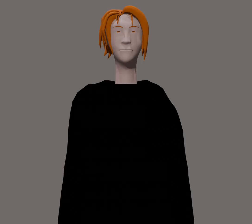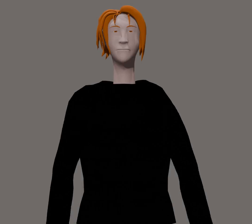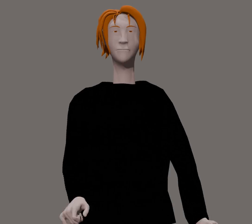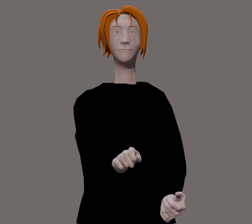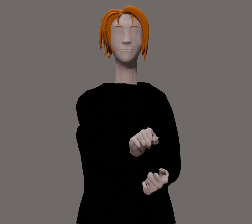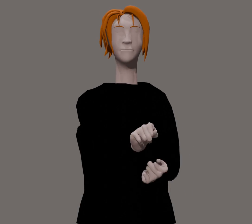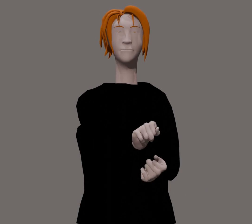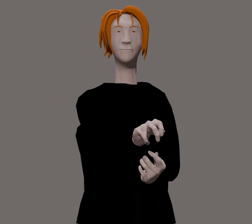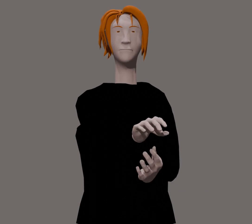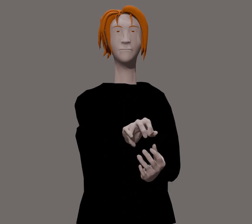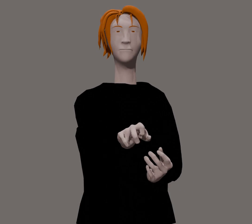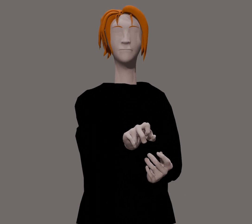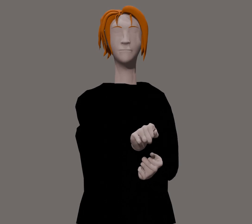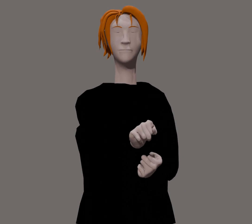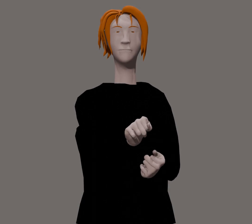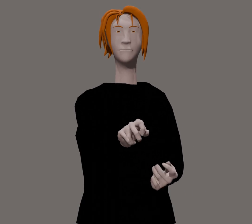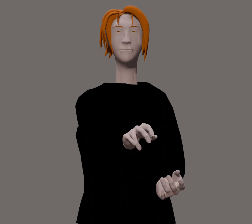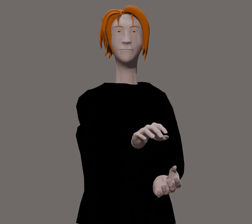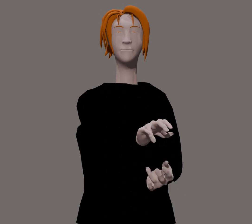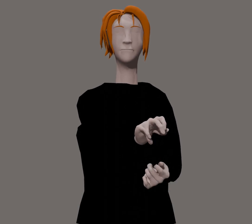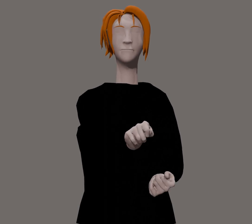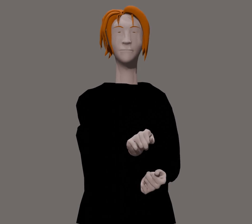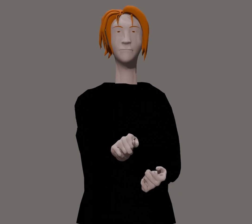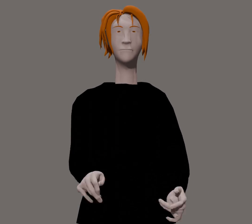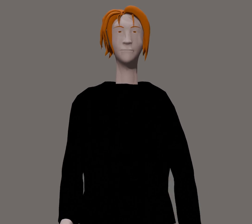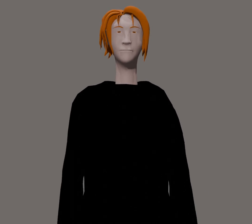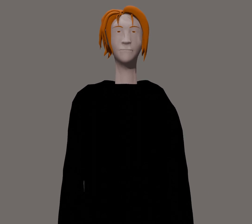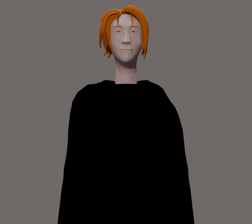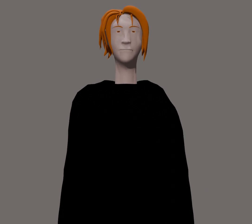Chew